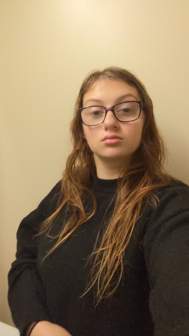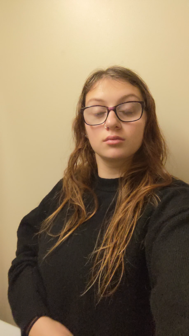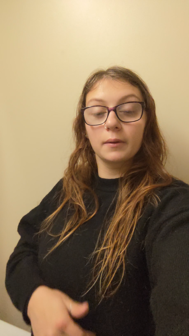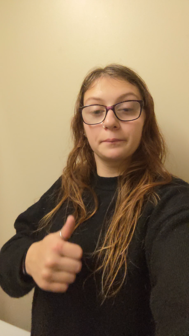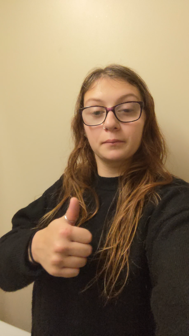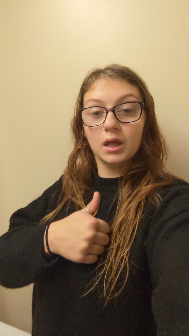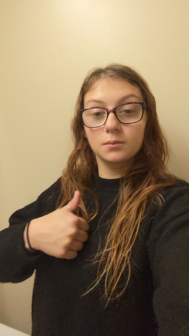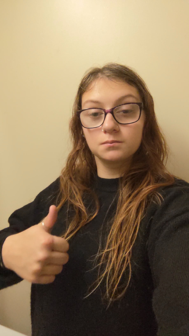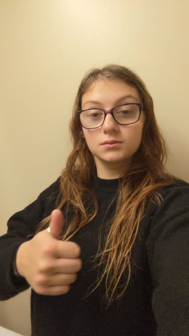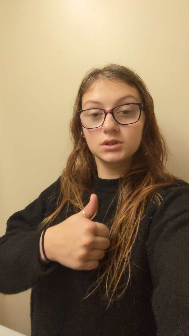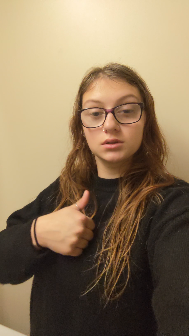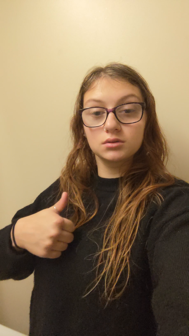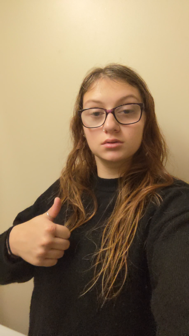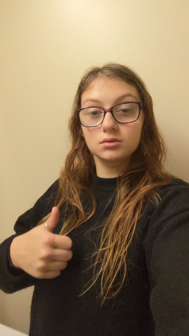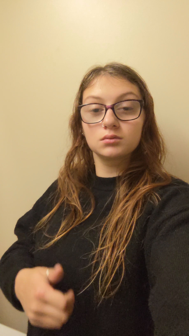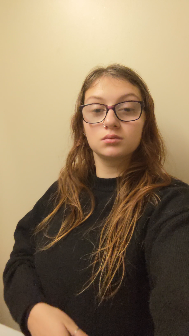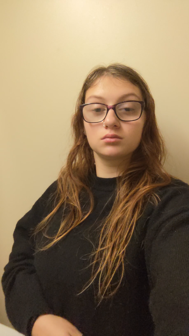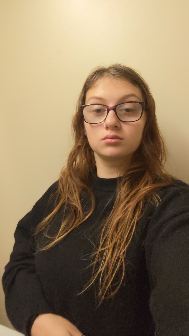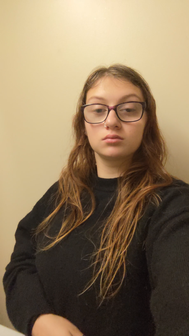basement